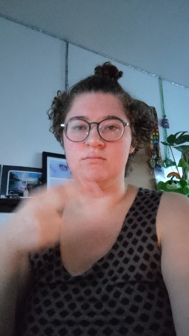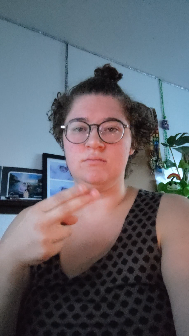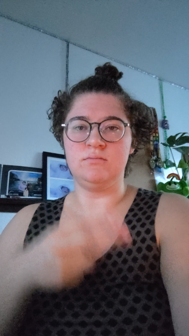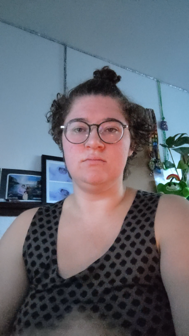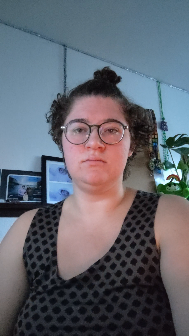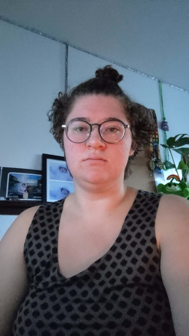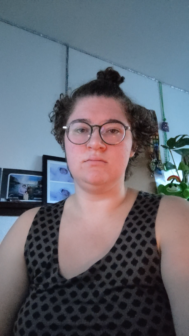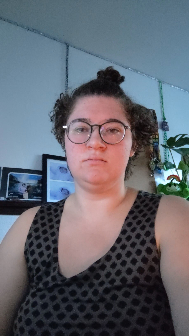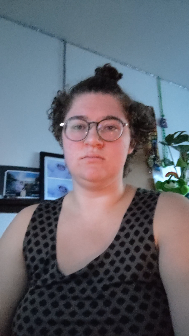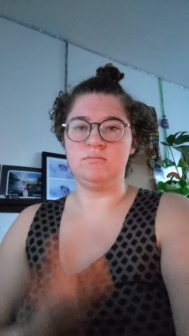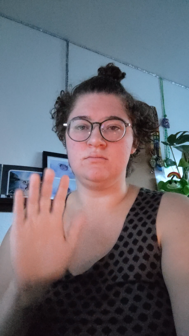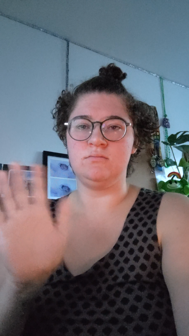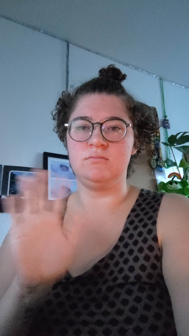hi